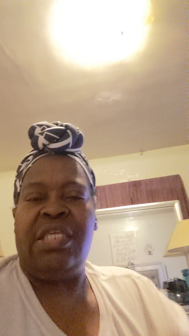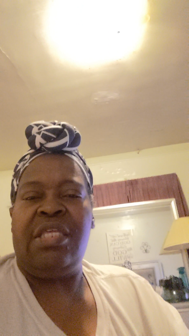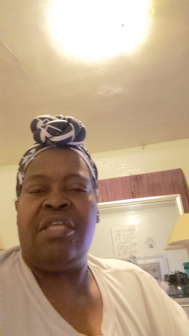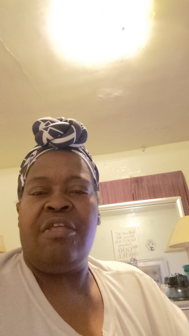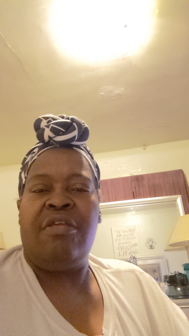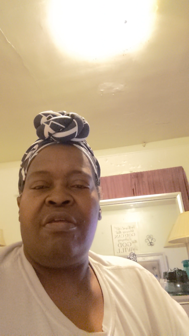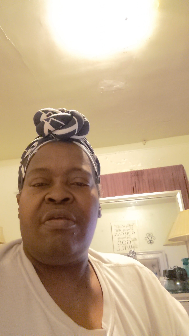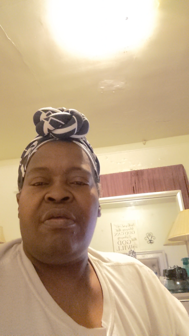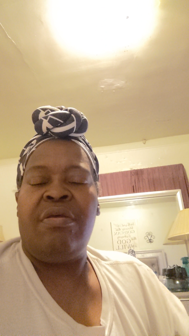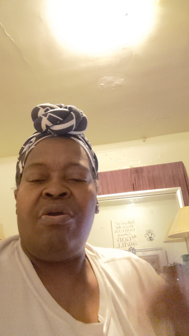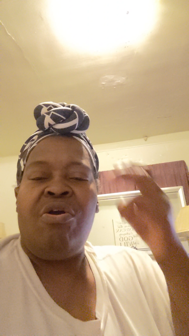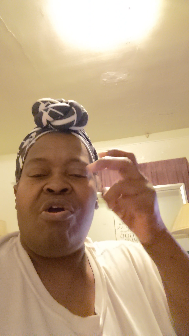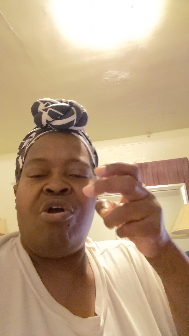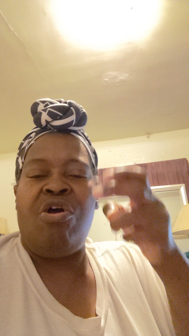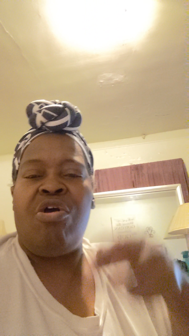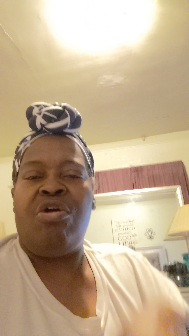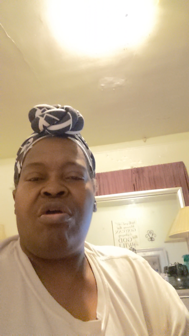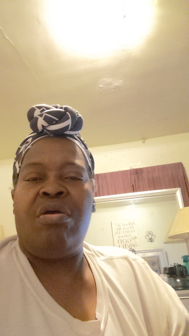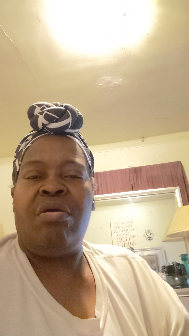hard